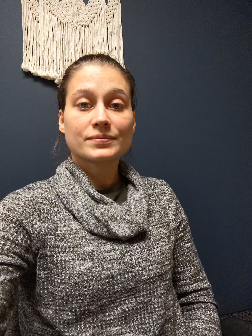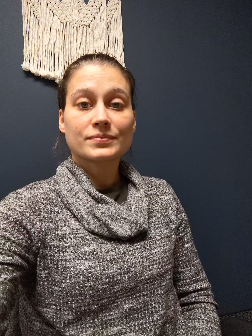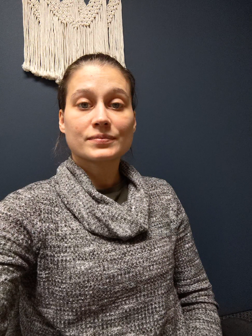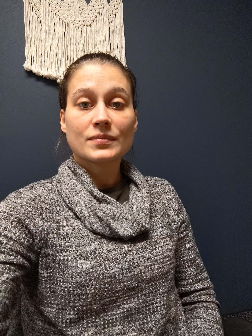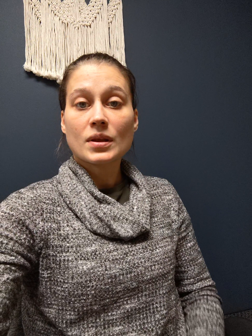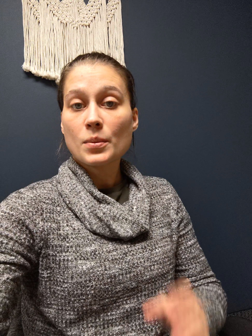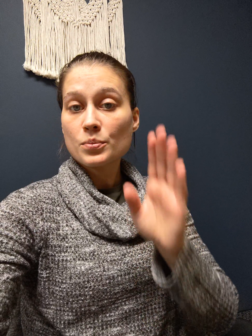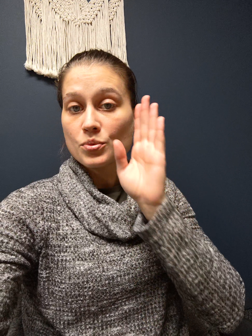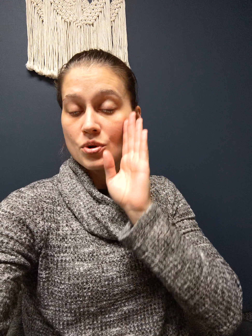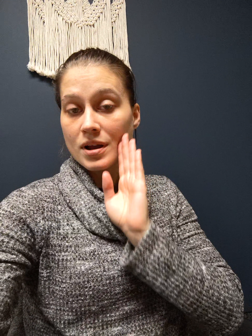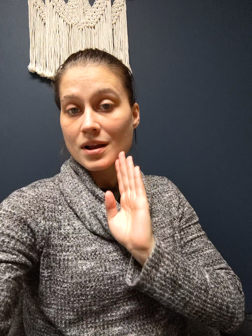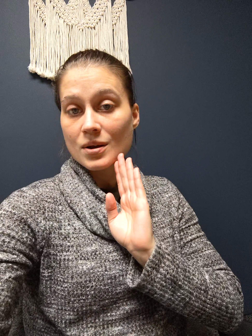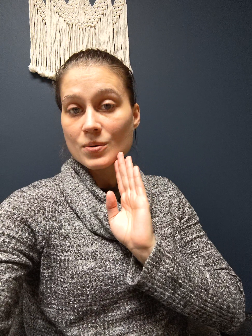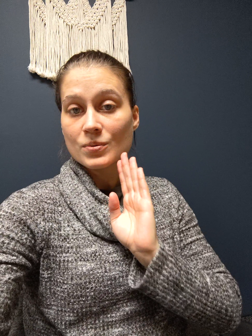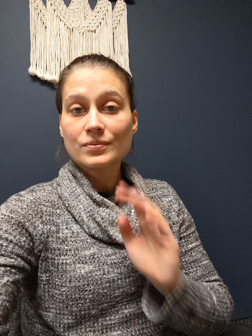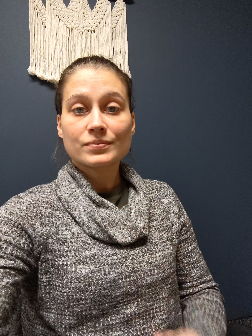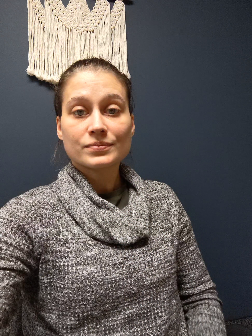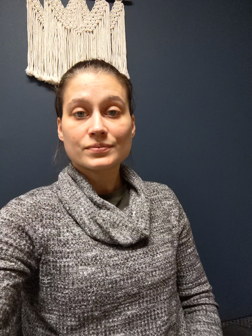brown